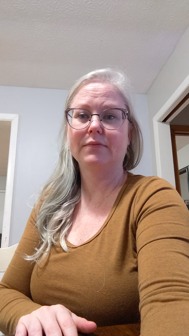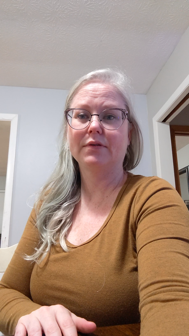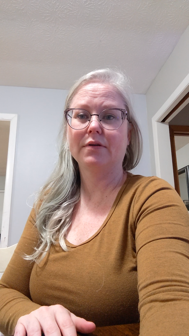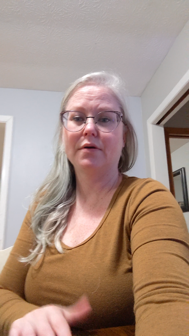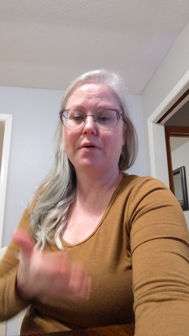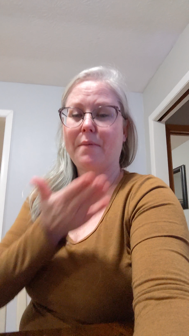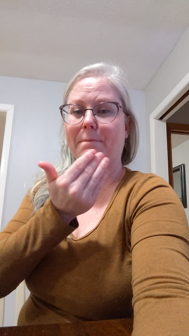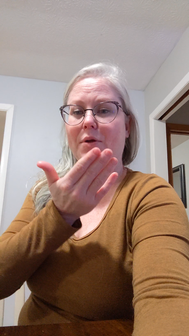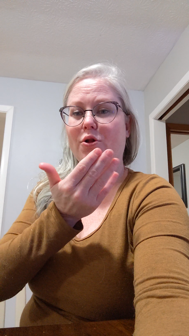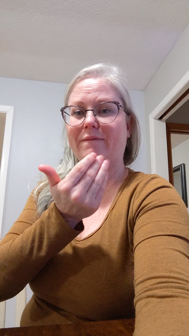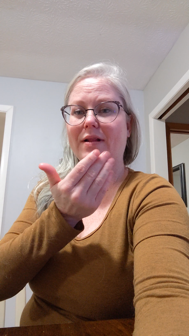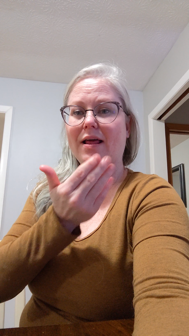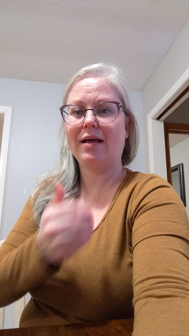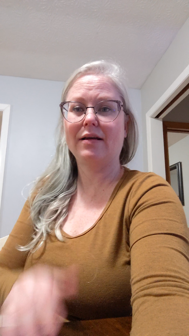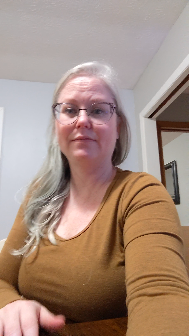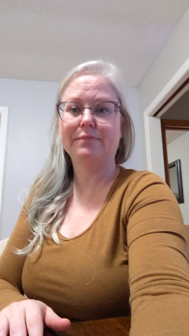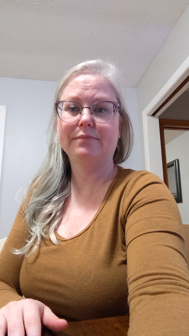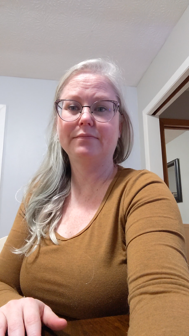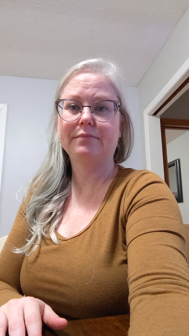butterfly